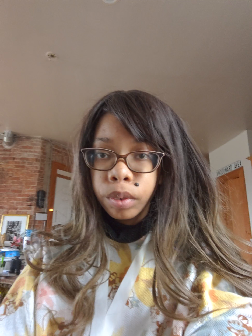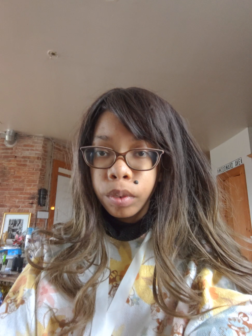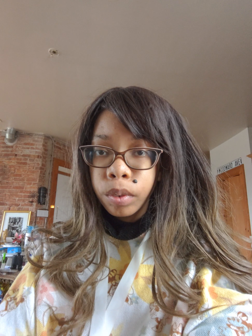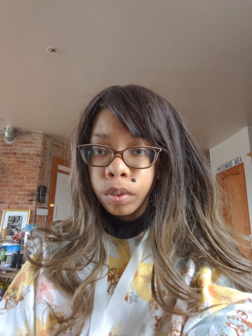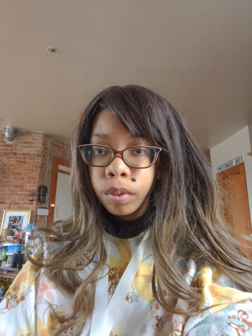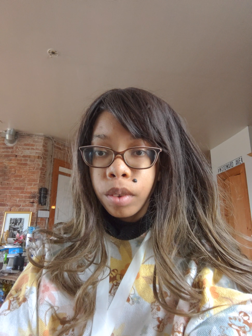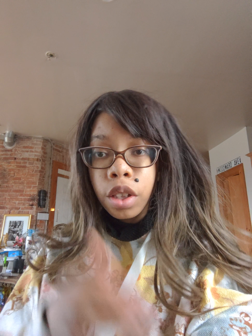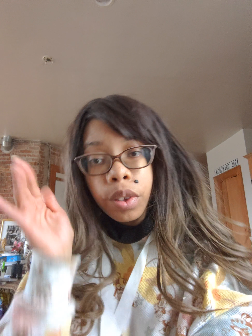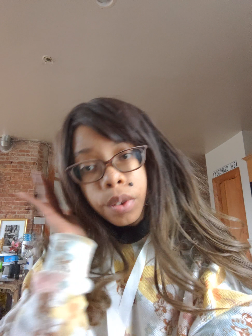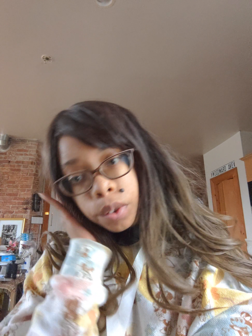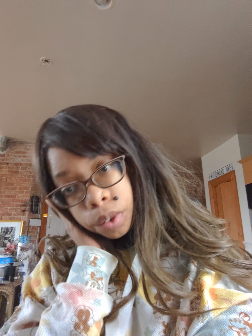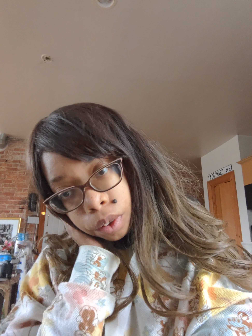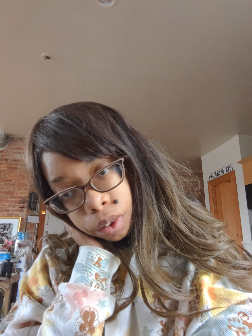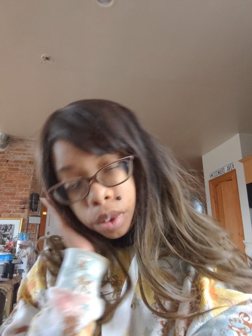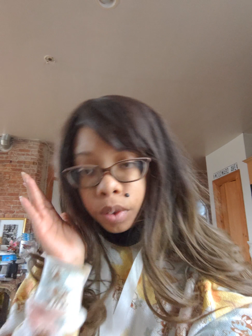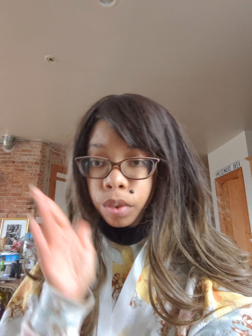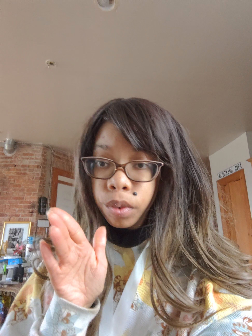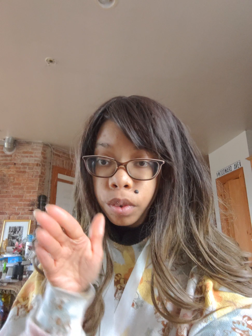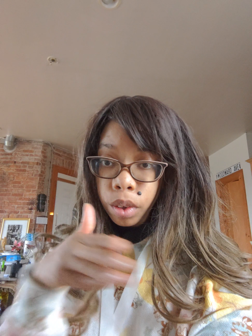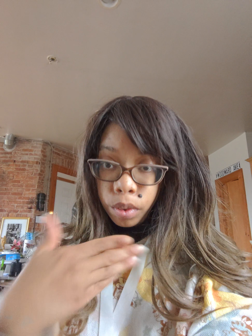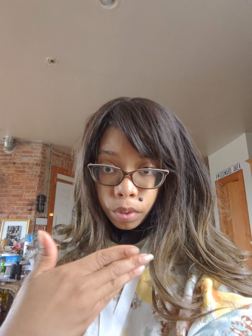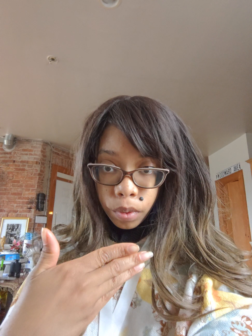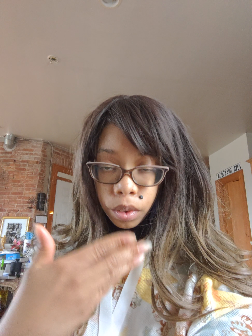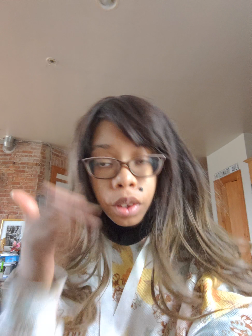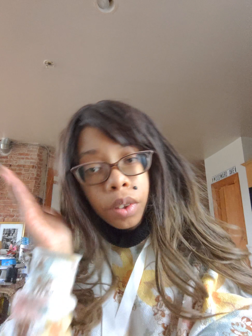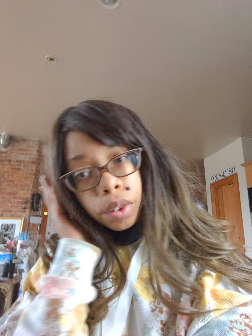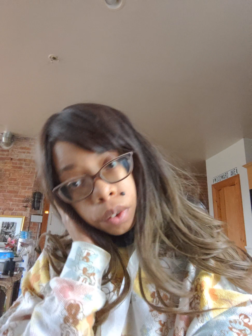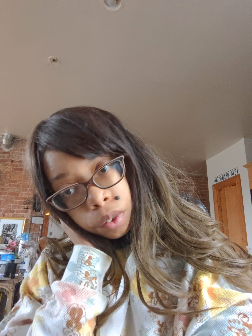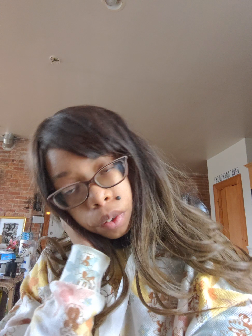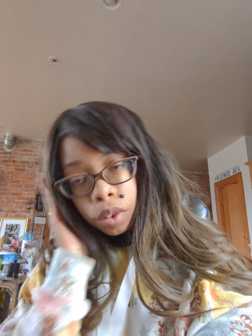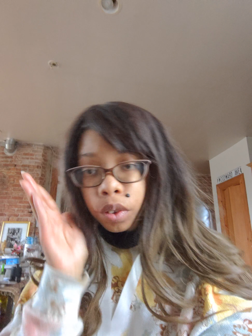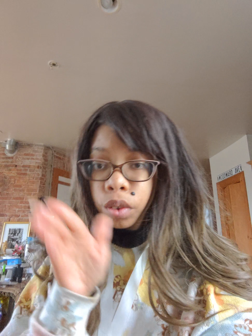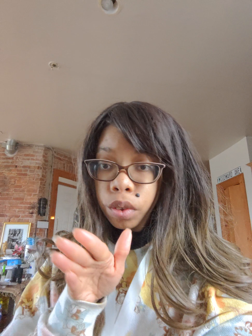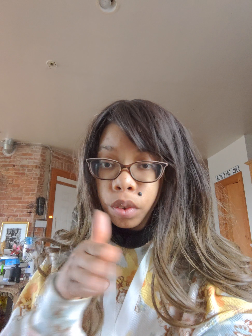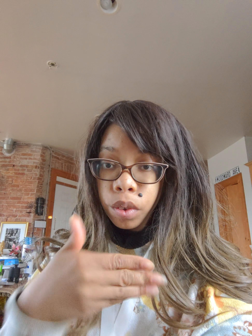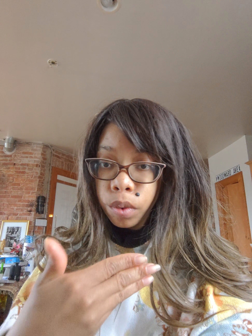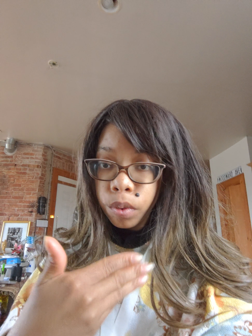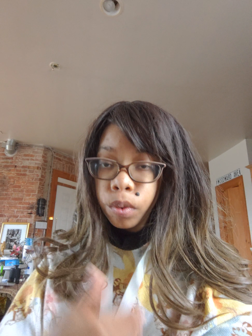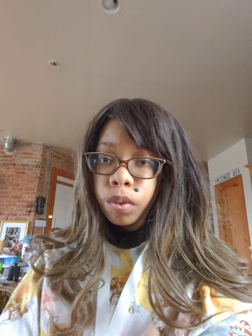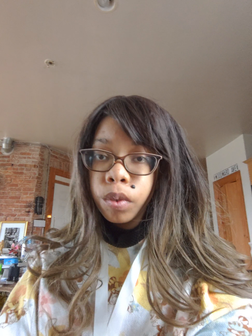bedroom